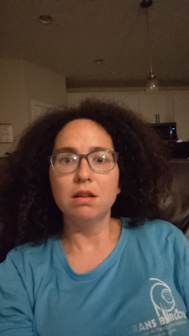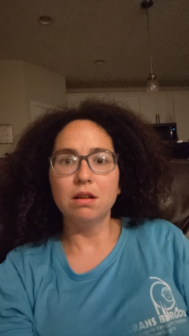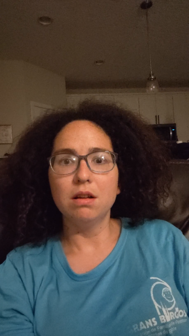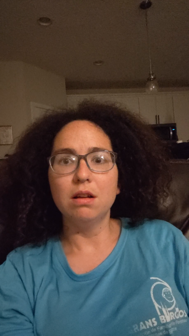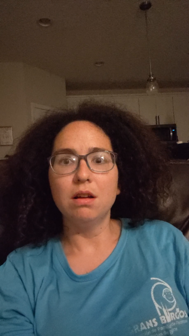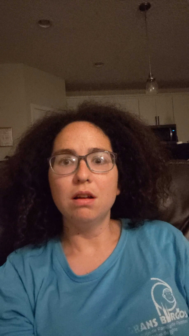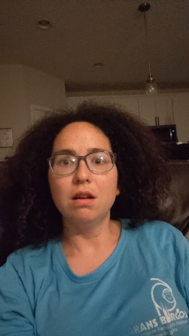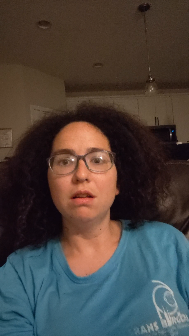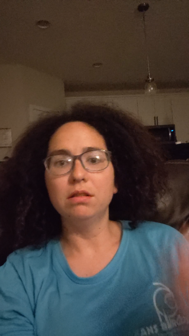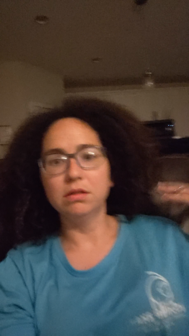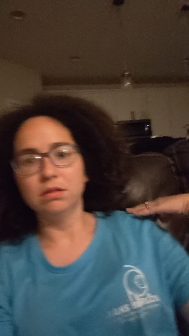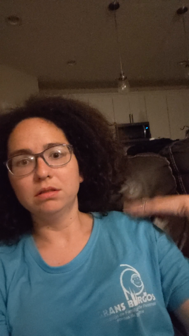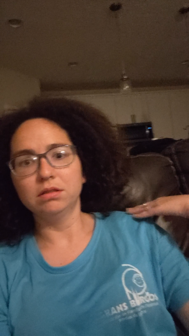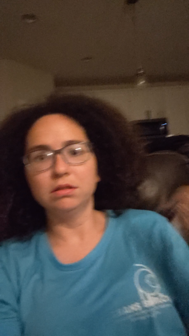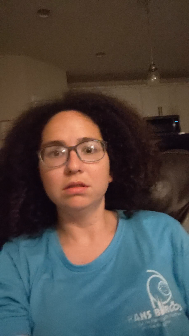shoulder